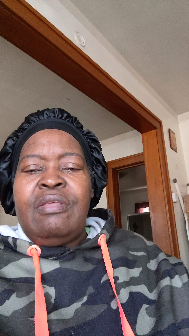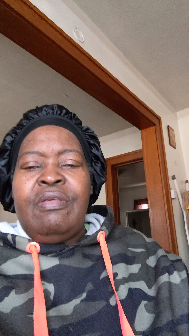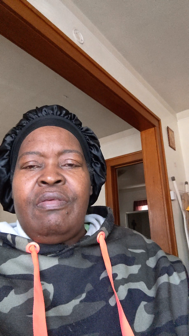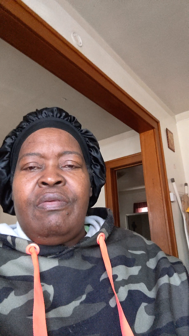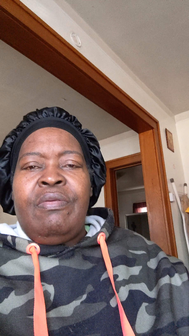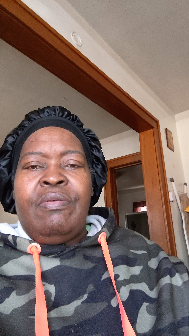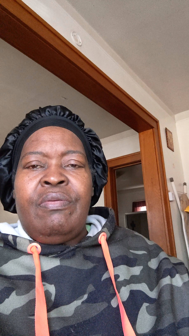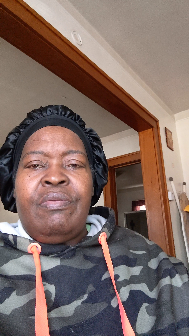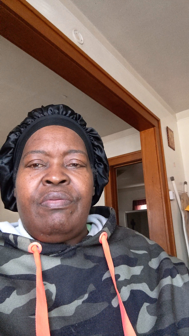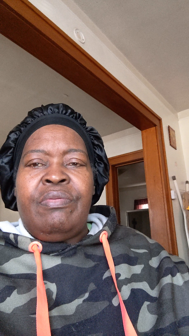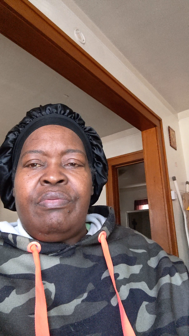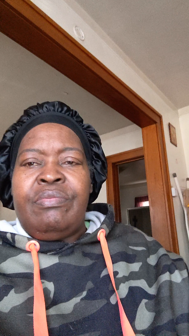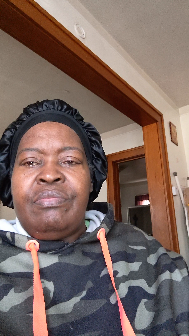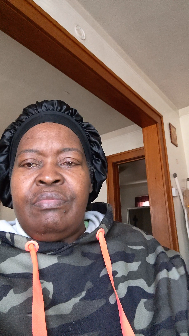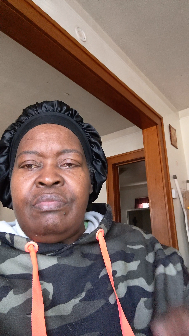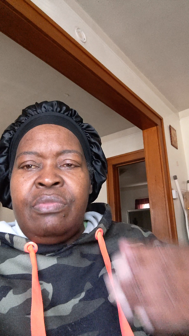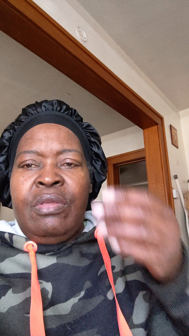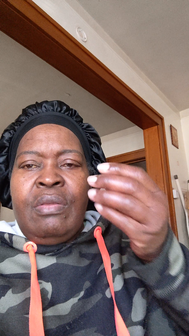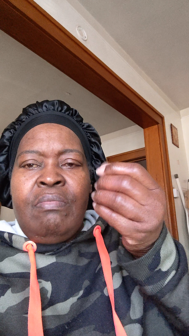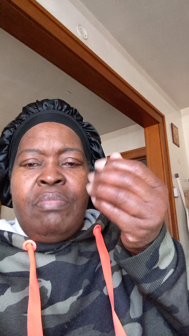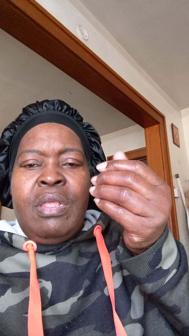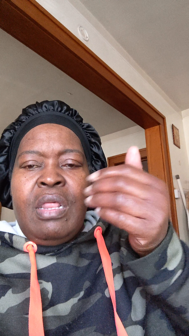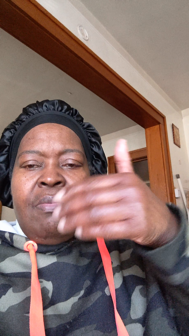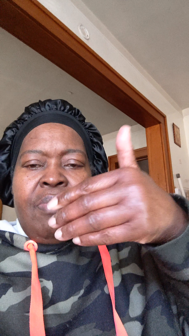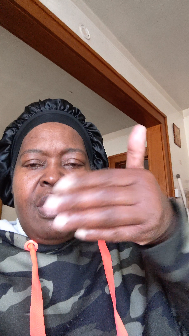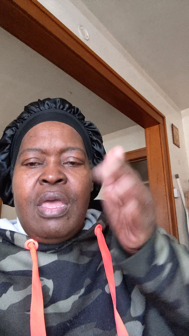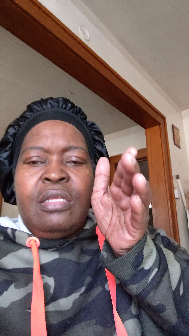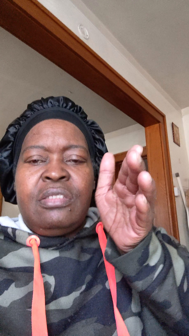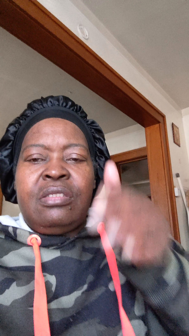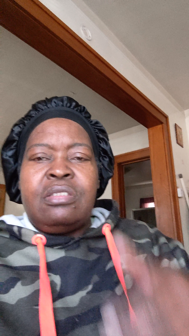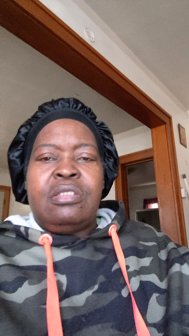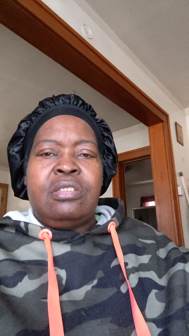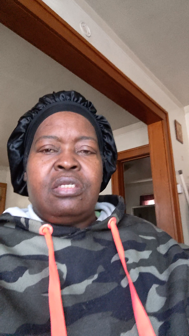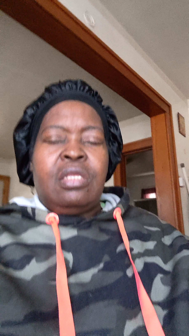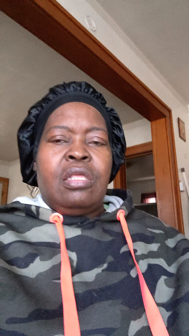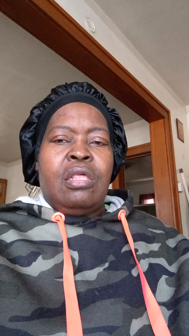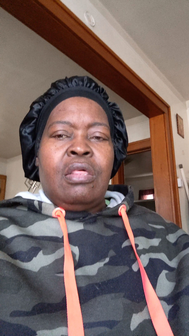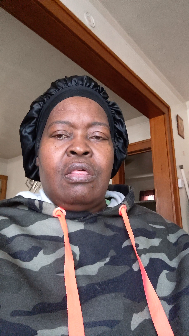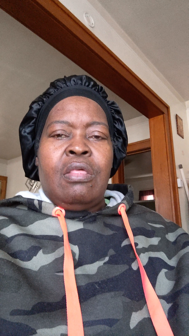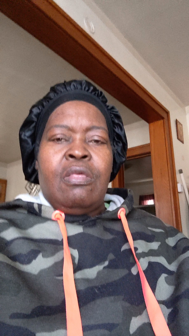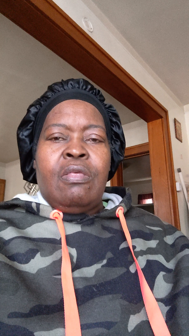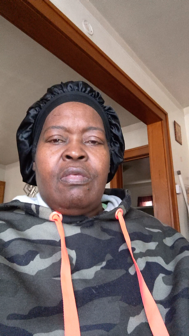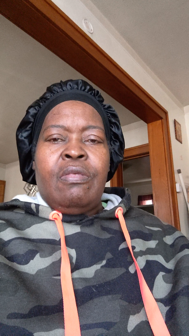sandbox